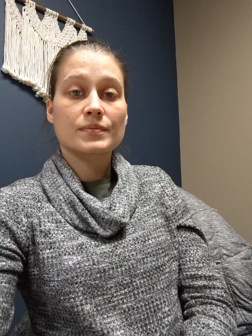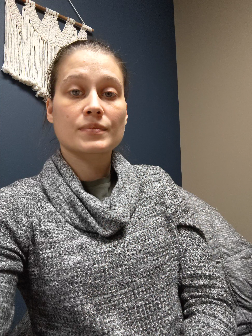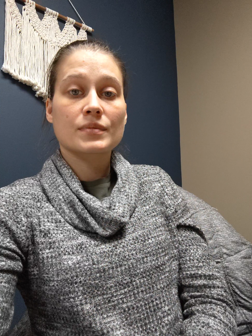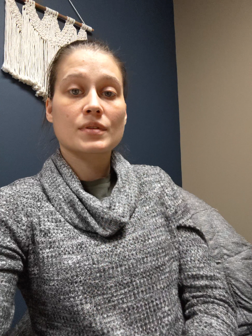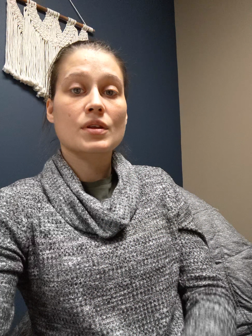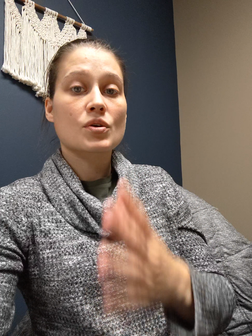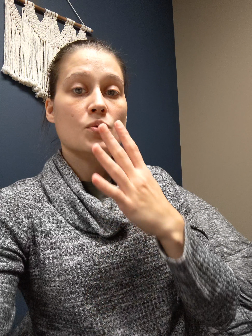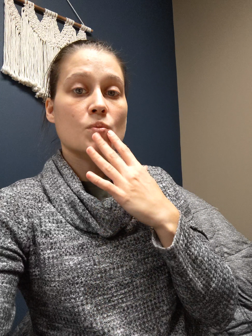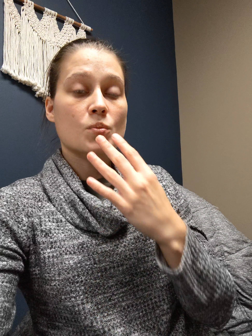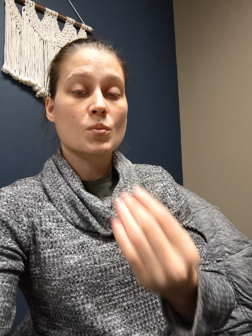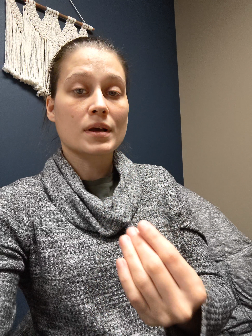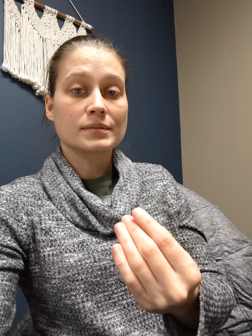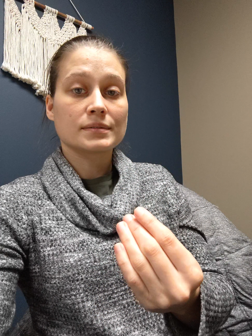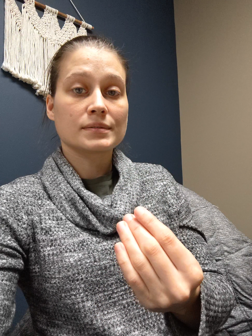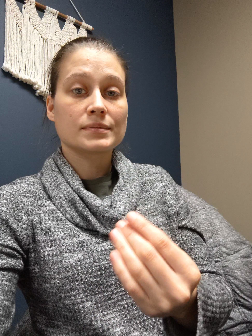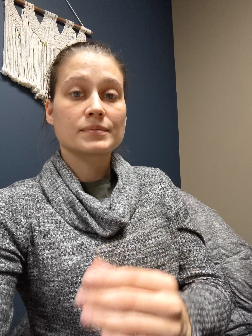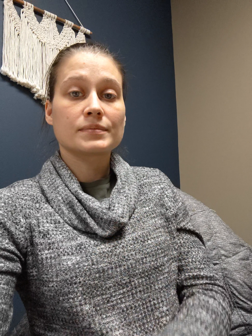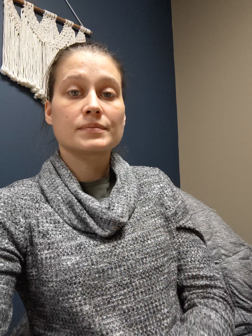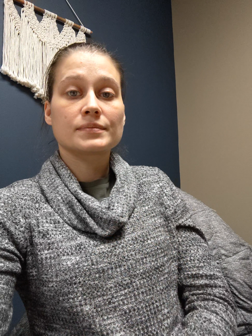wet